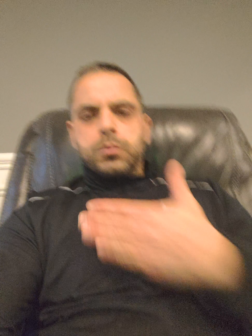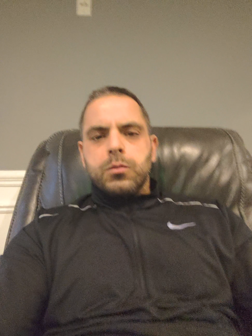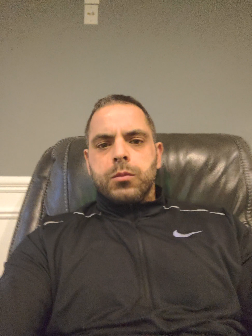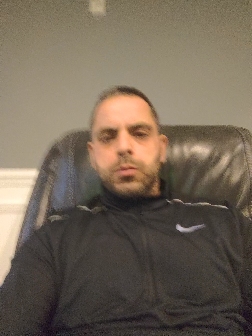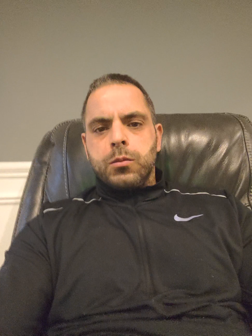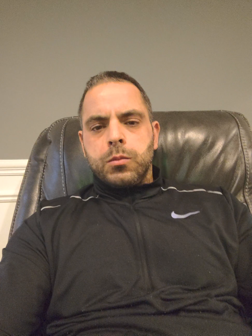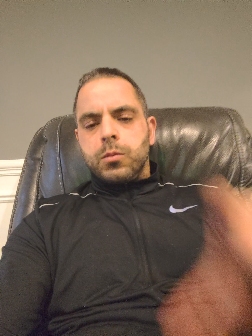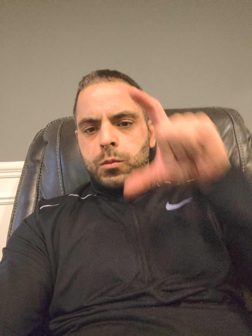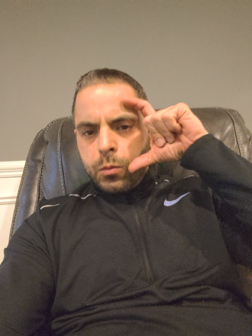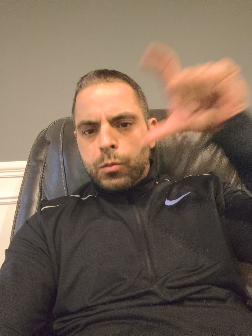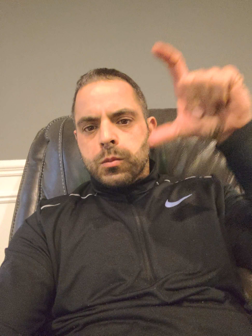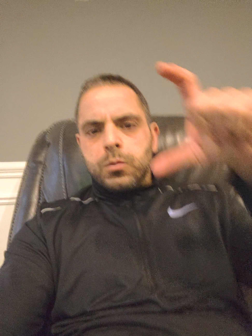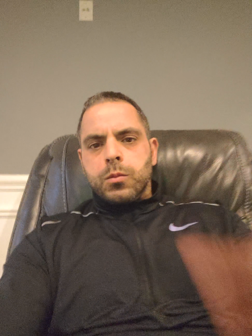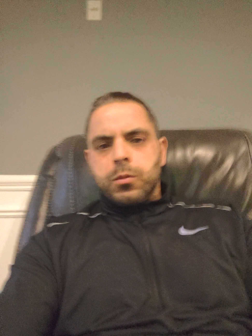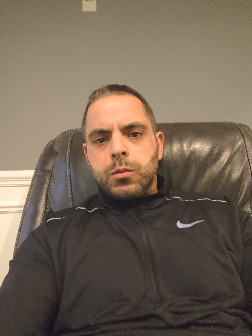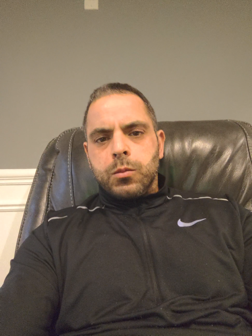moon